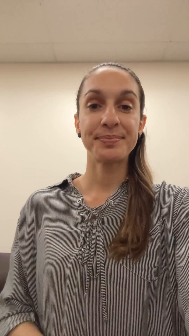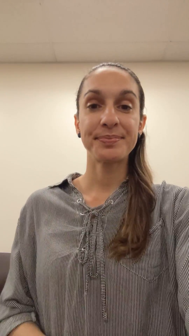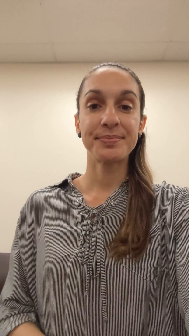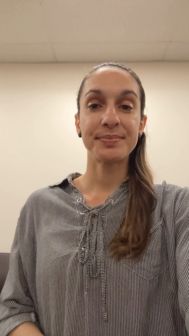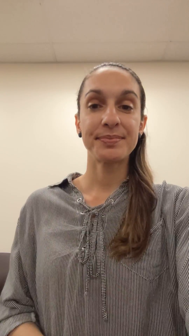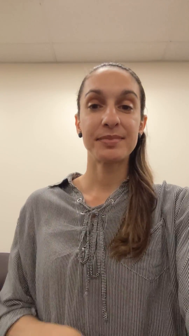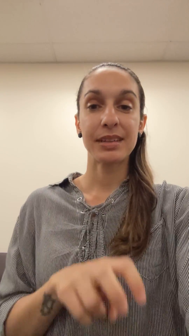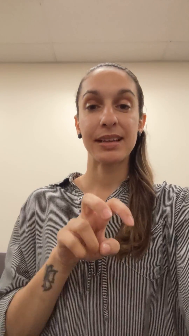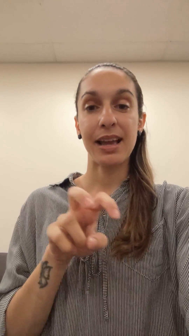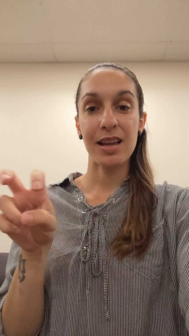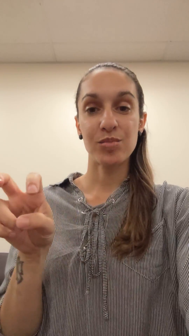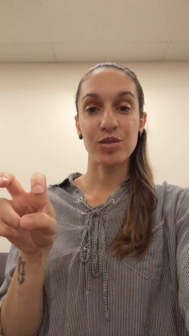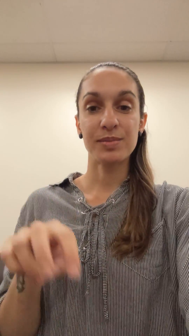couch